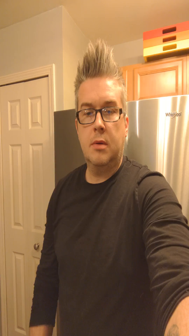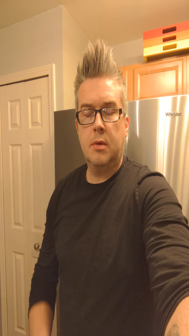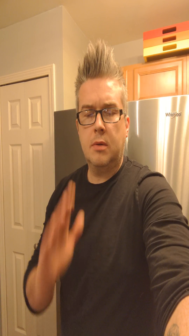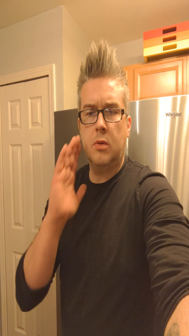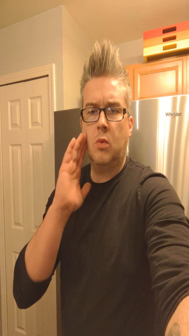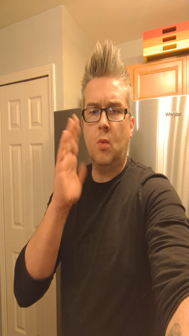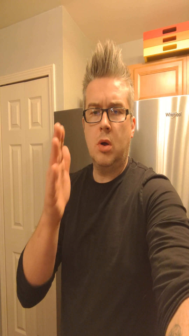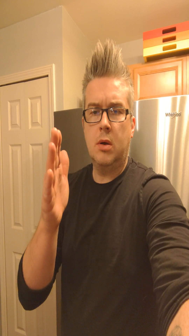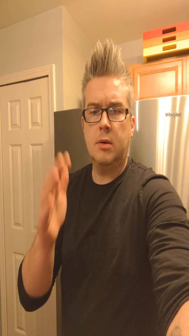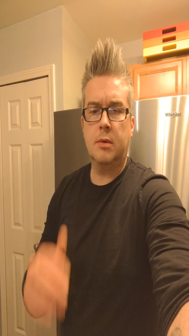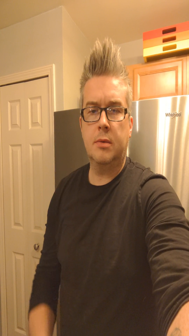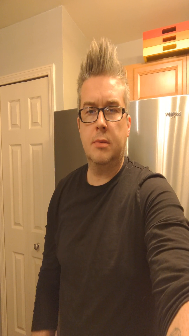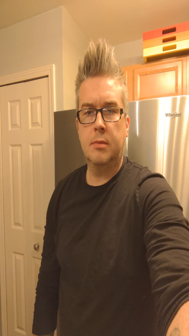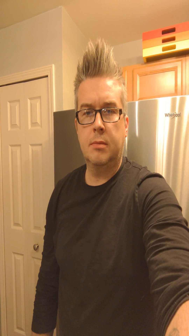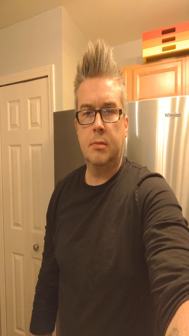will